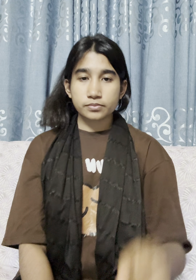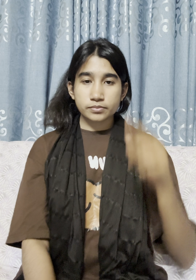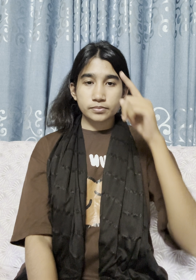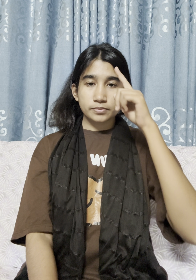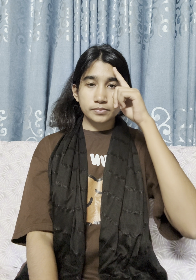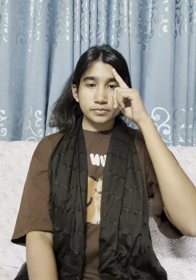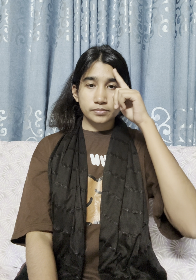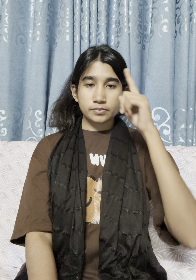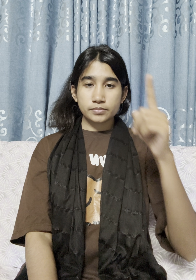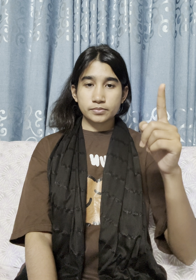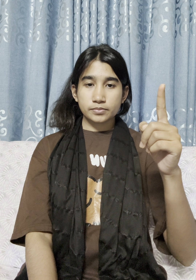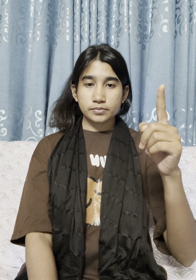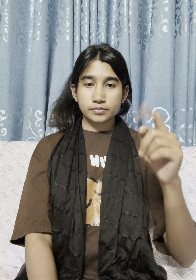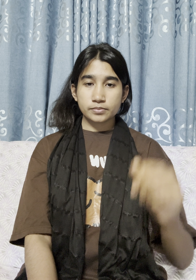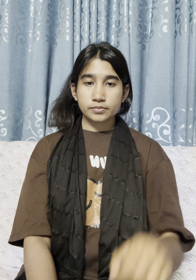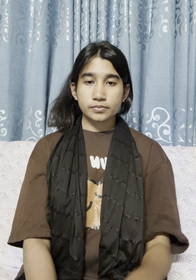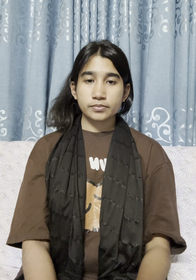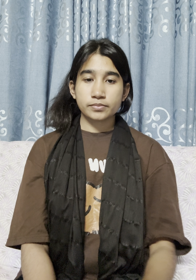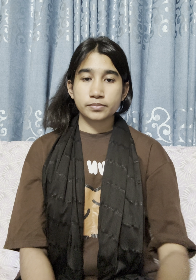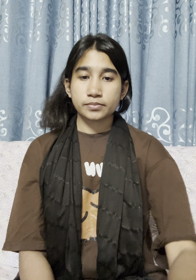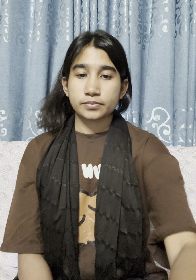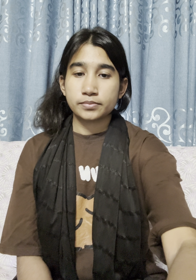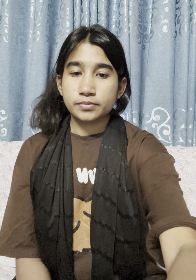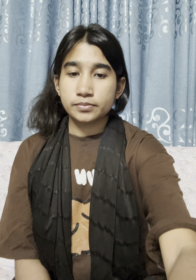নিশ্চিত